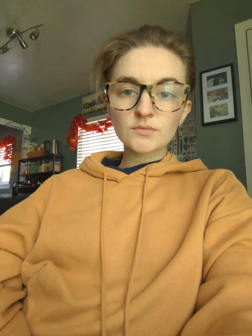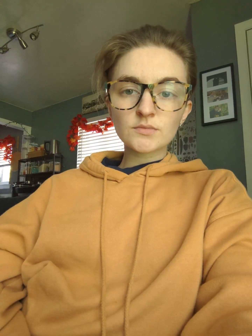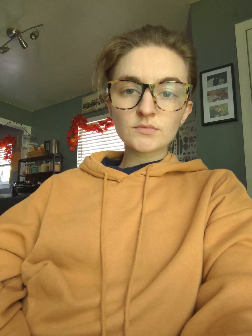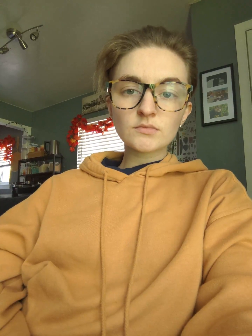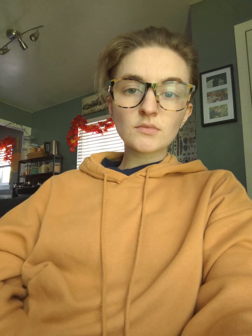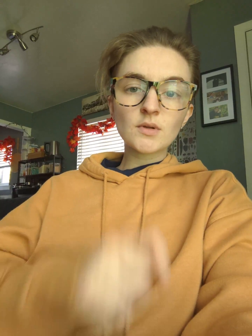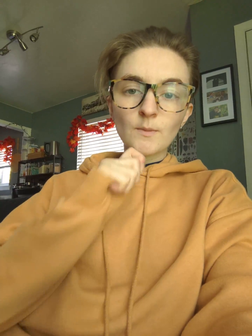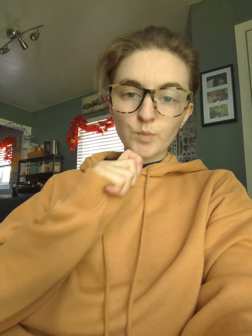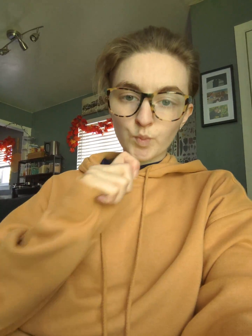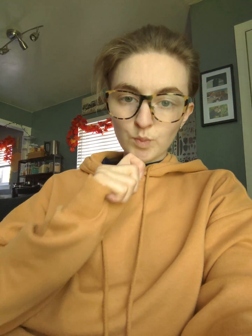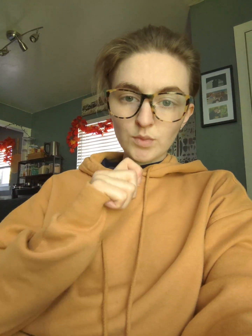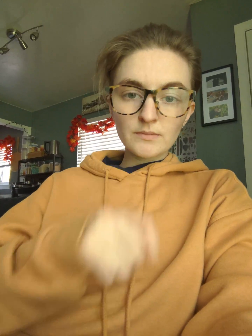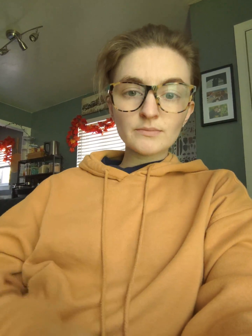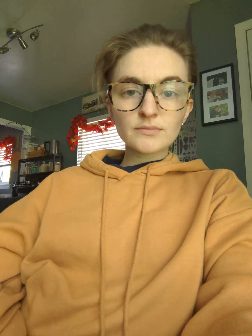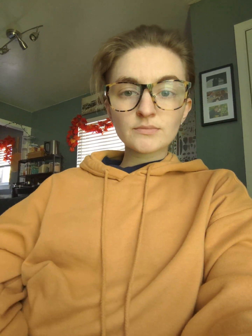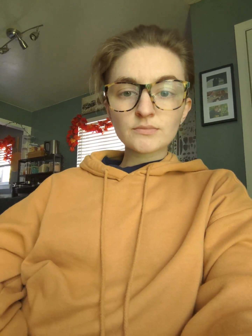popsicle